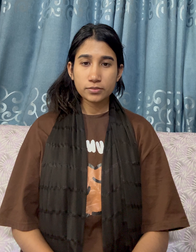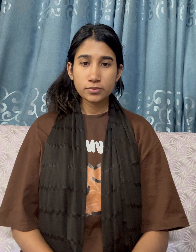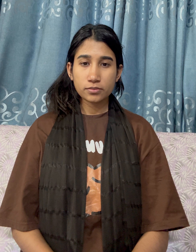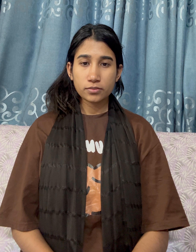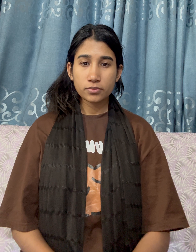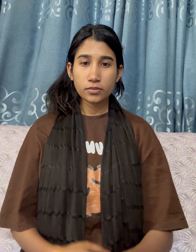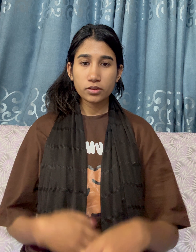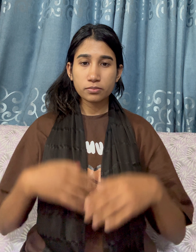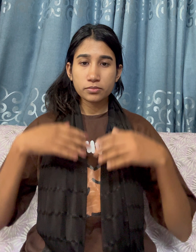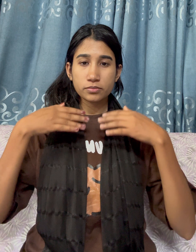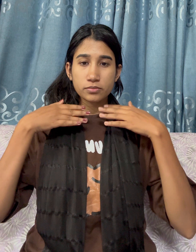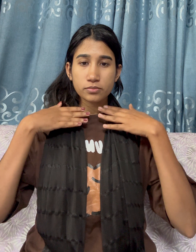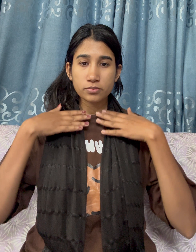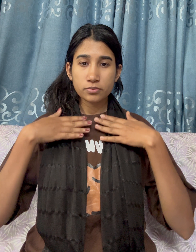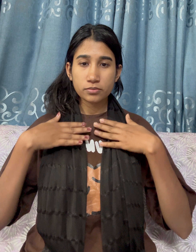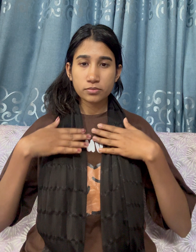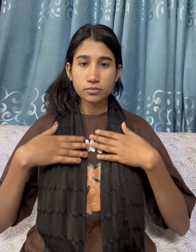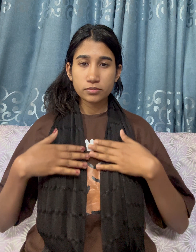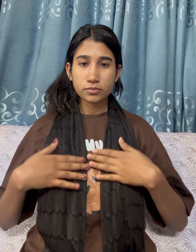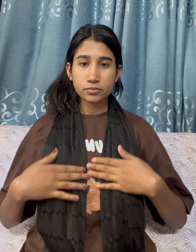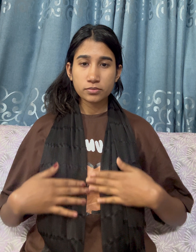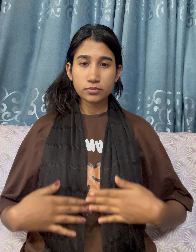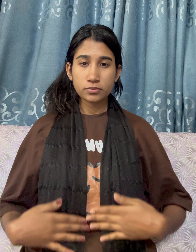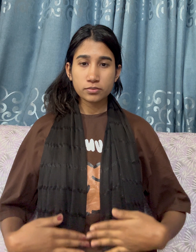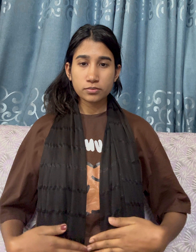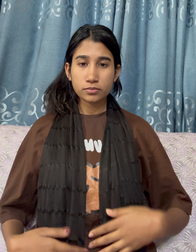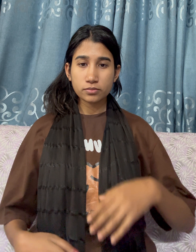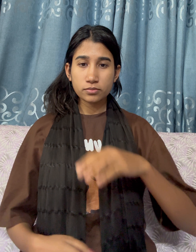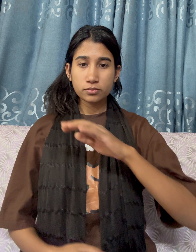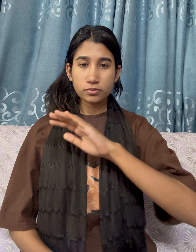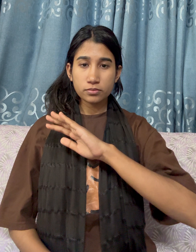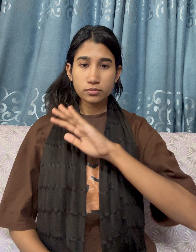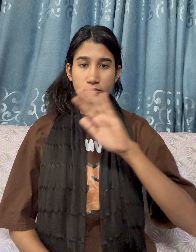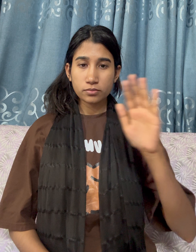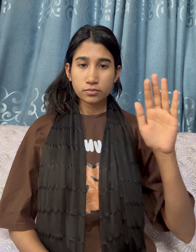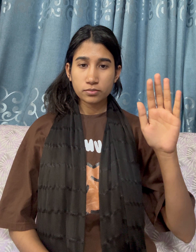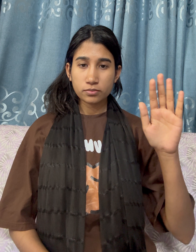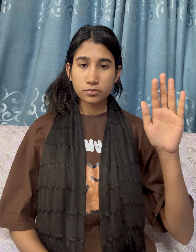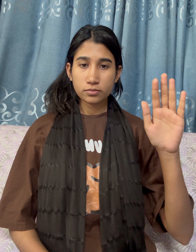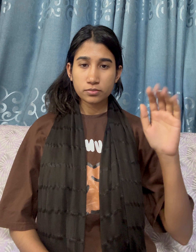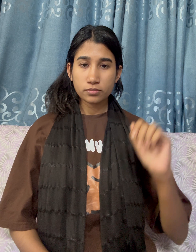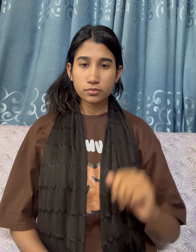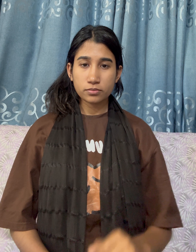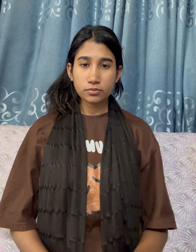অসুস্থ